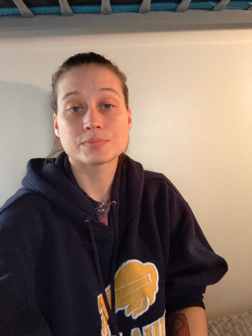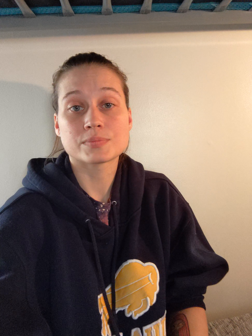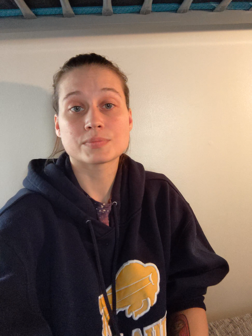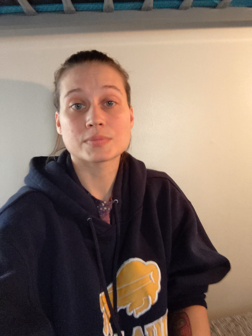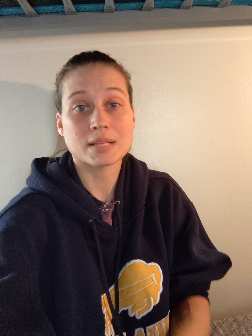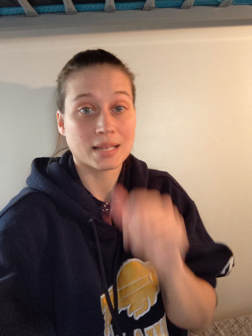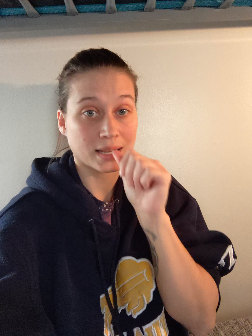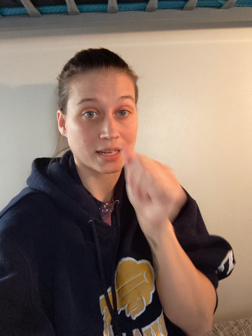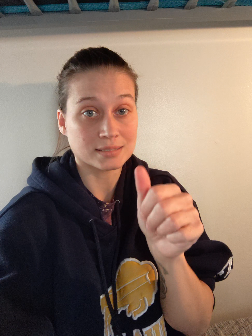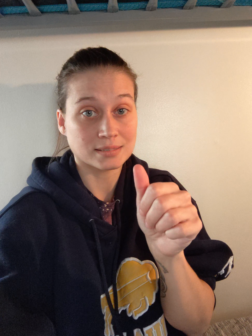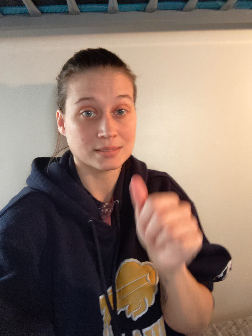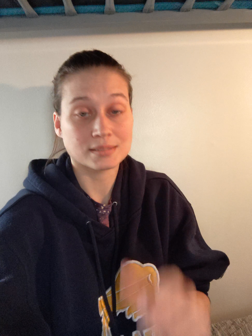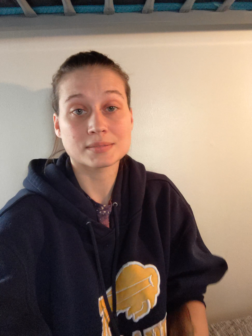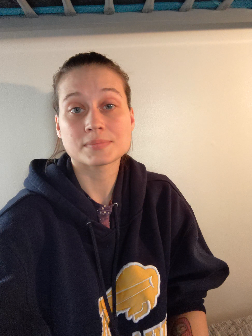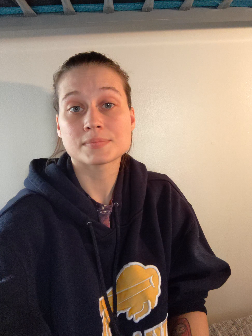nuts